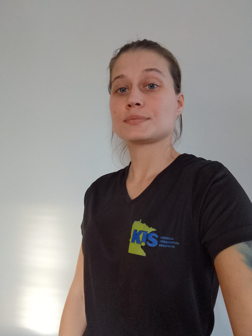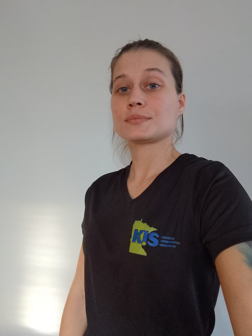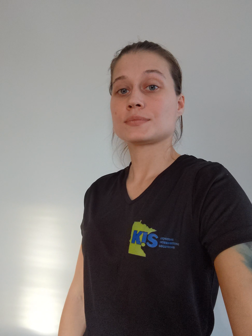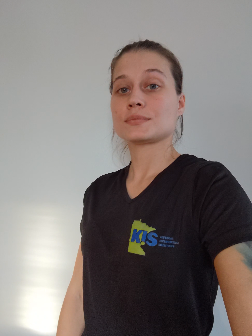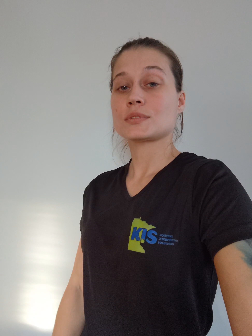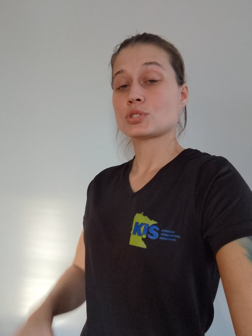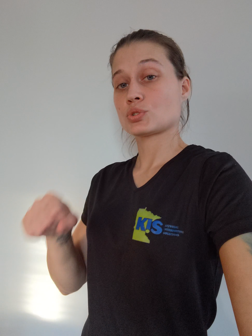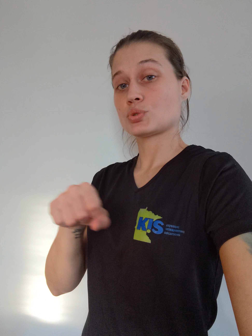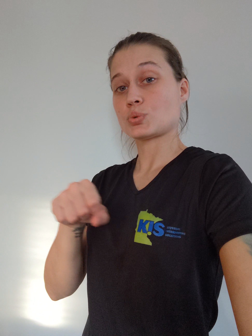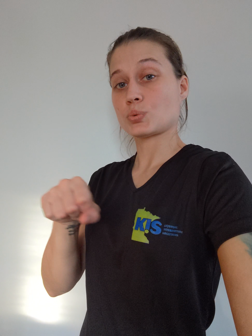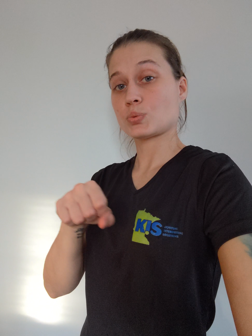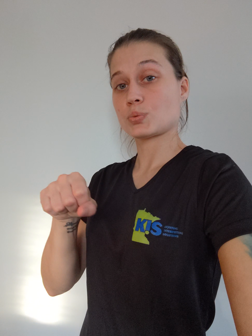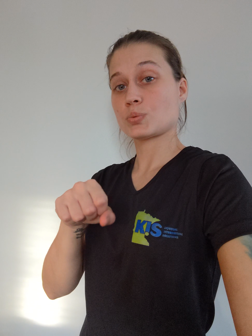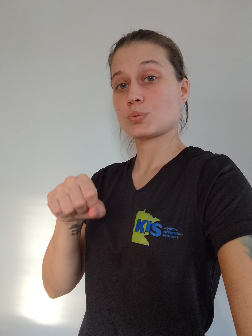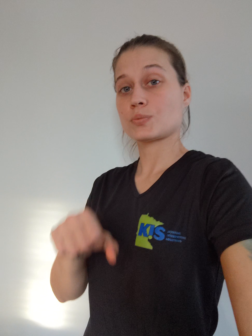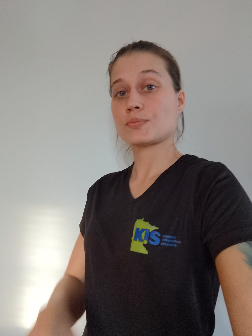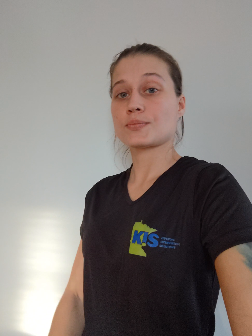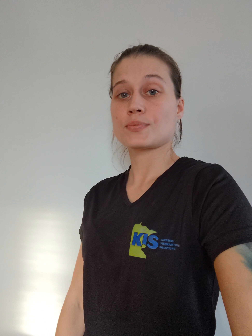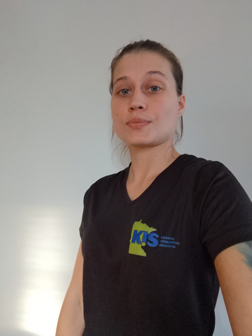shoe